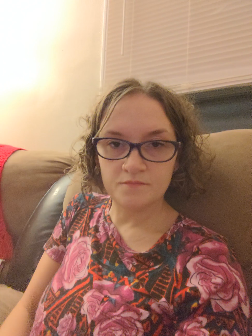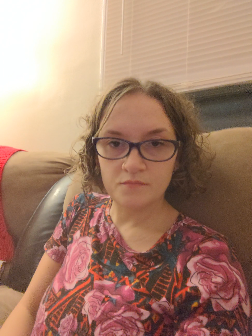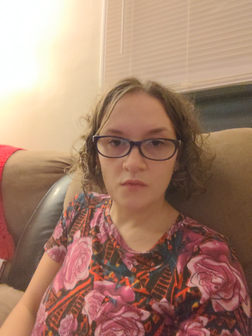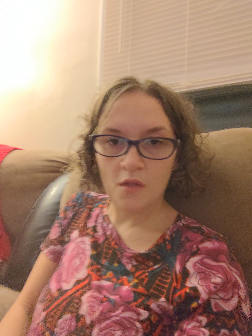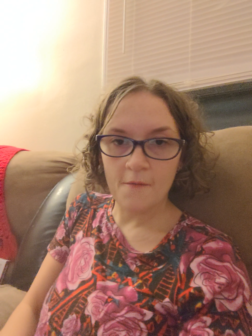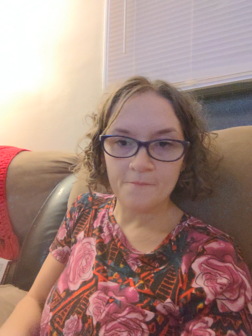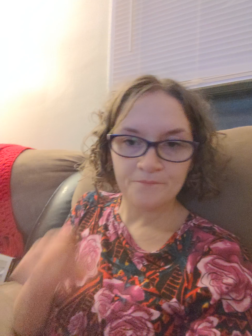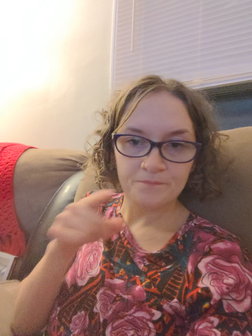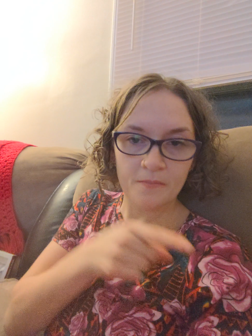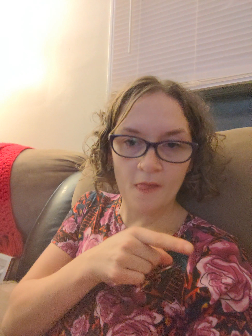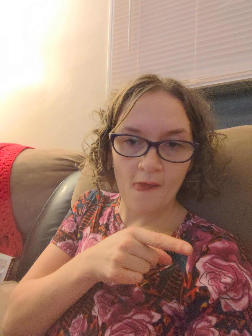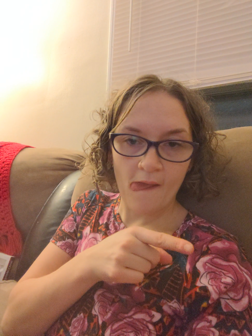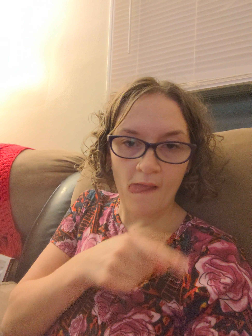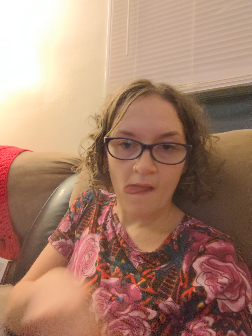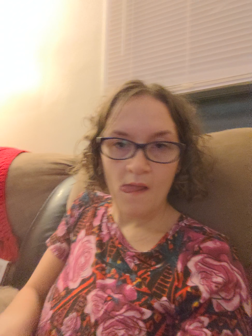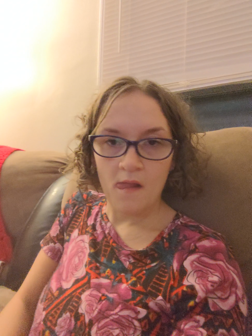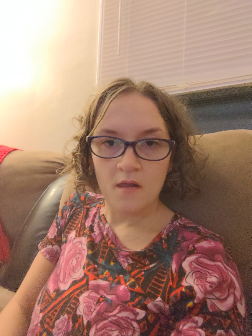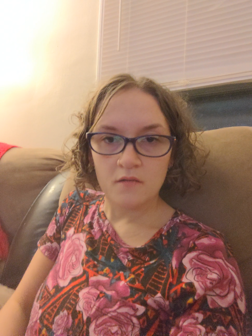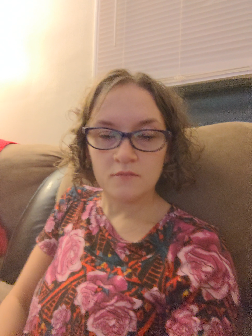he/she/it